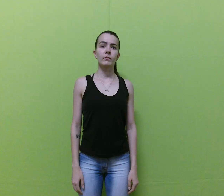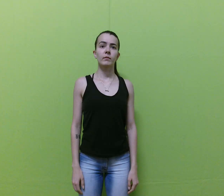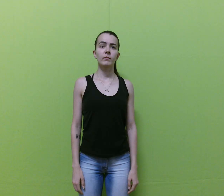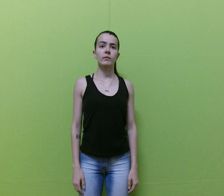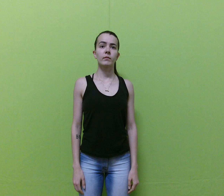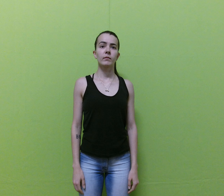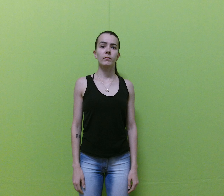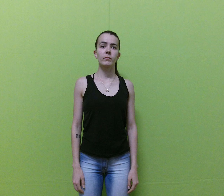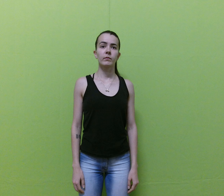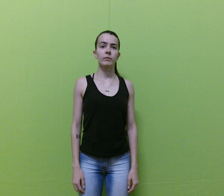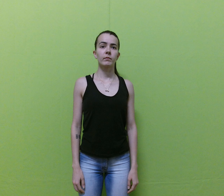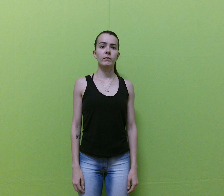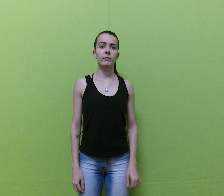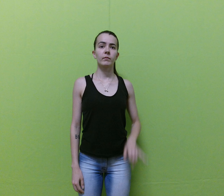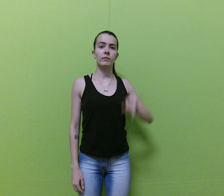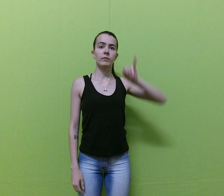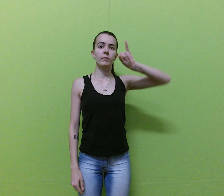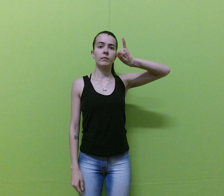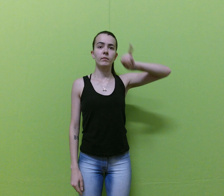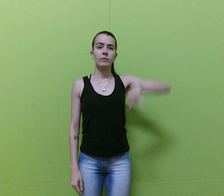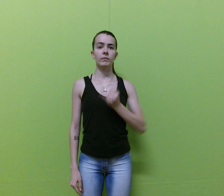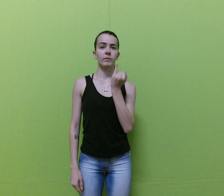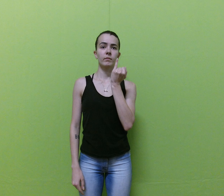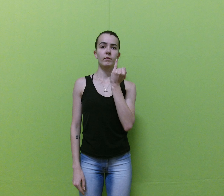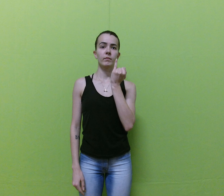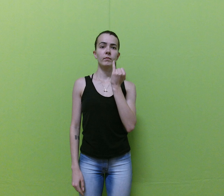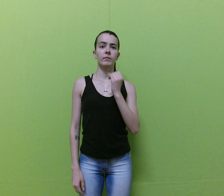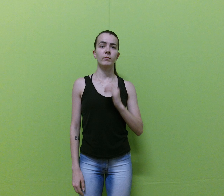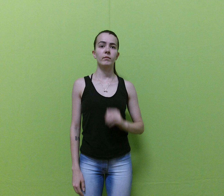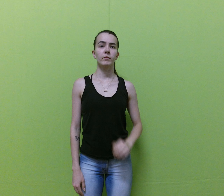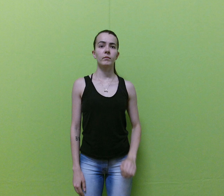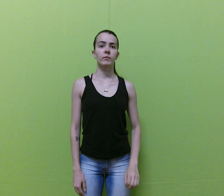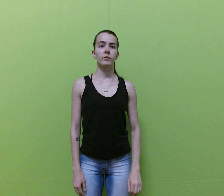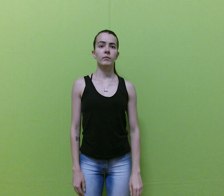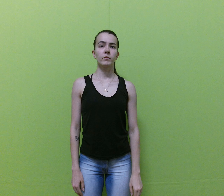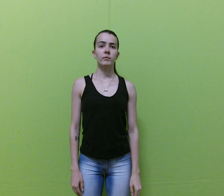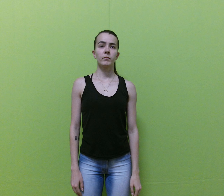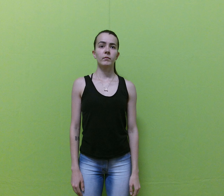aproveitar